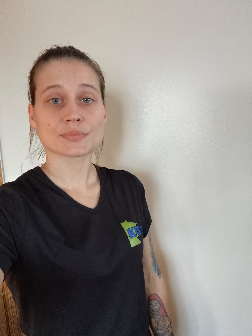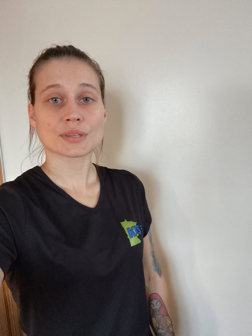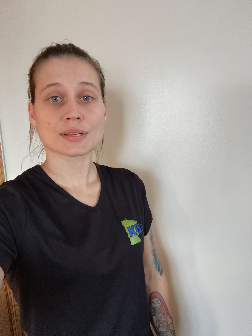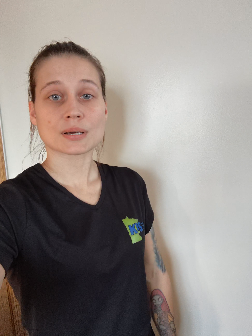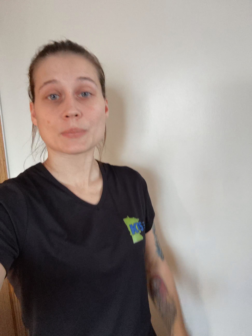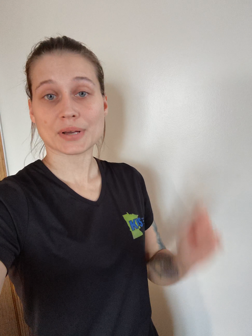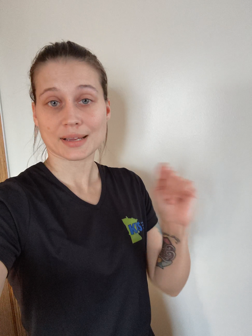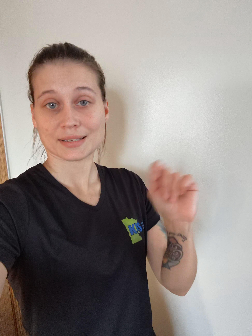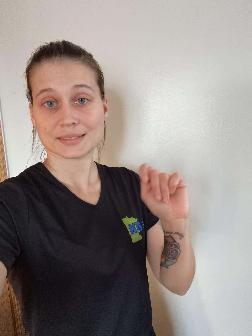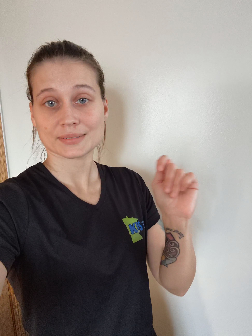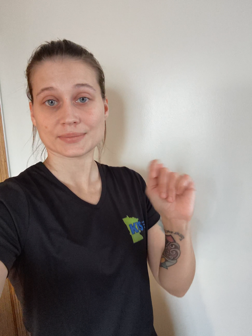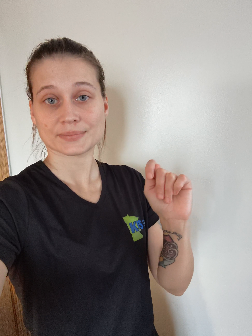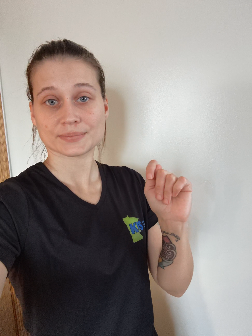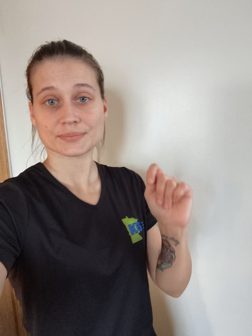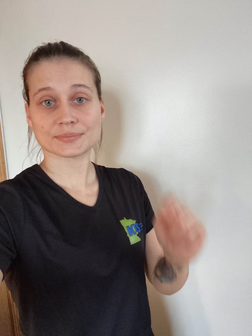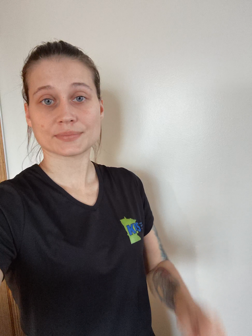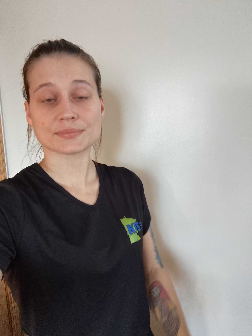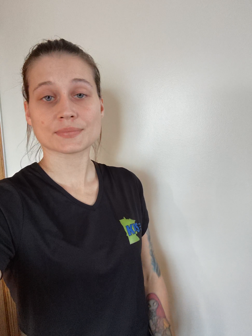potty